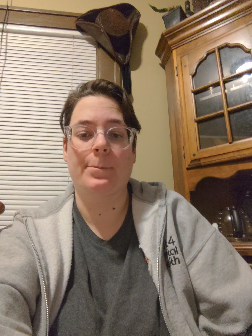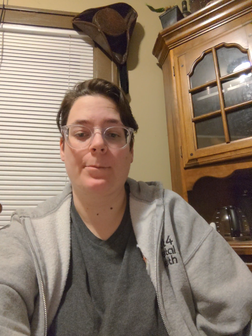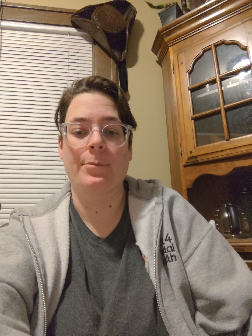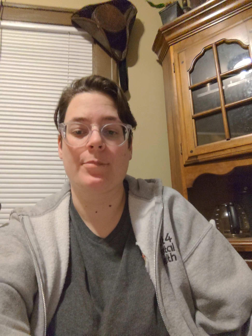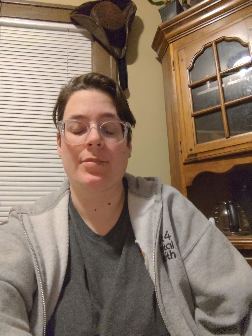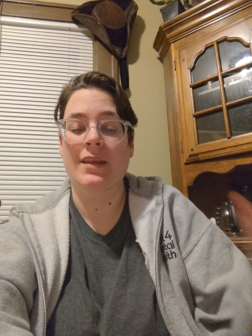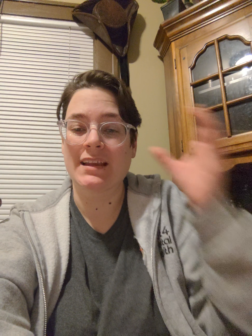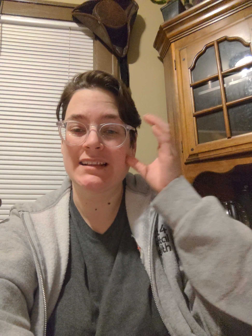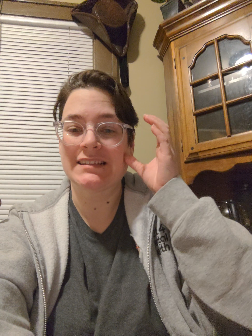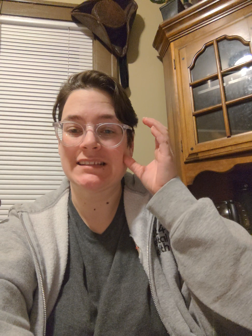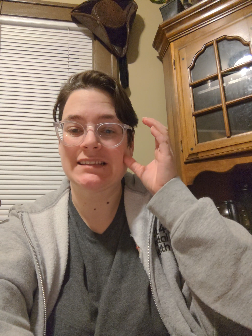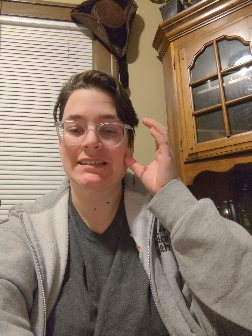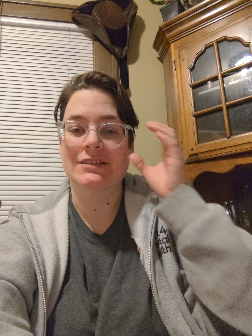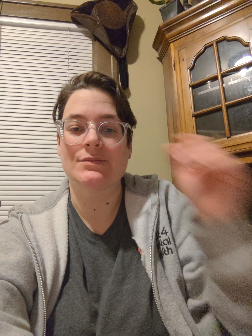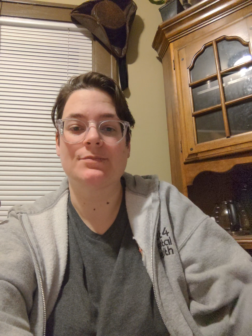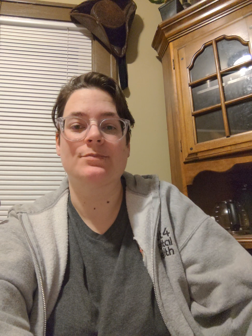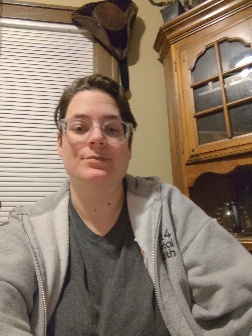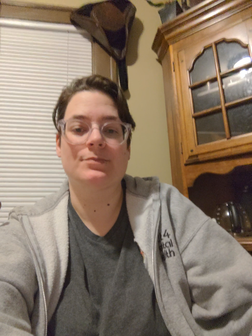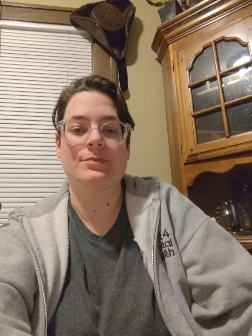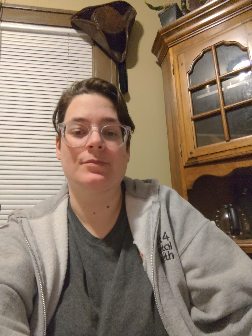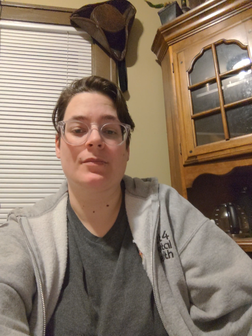listen